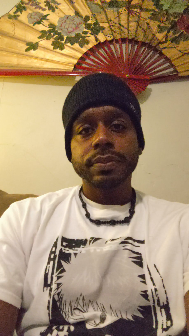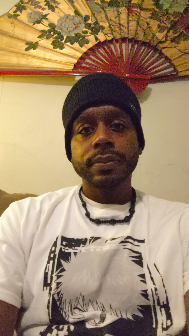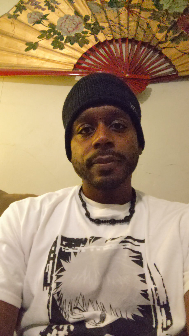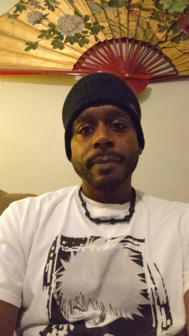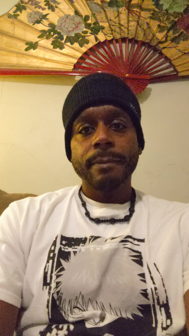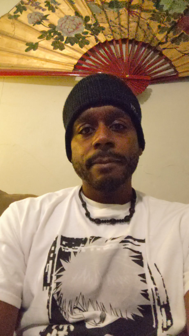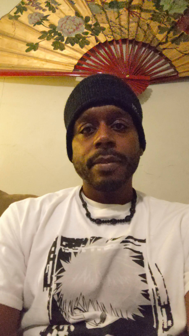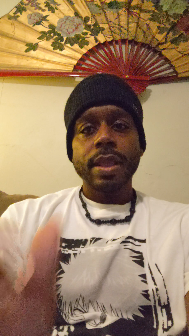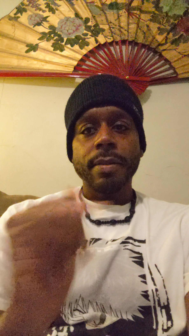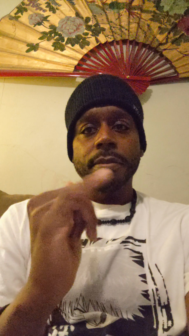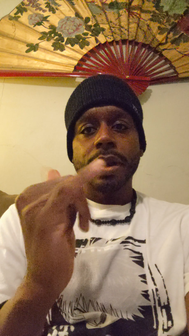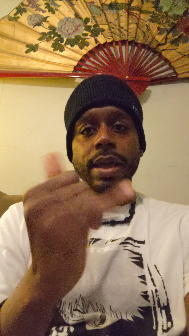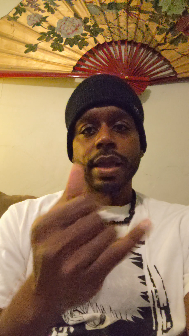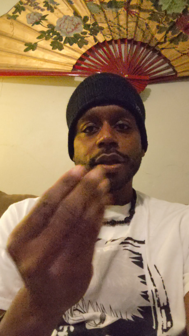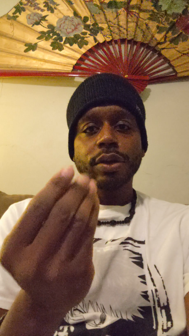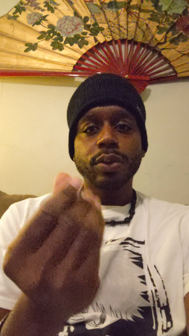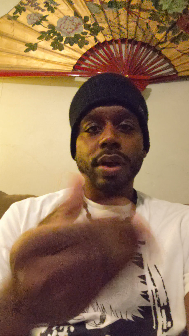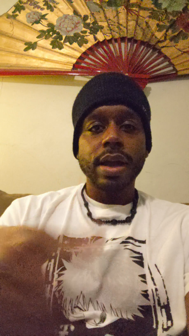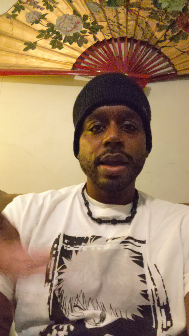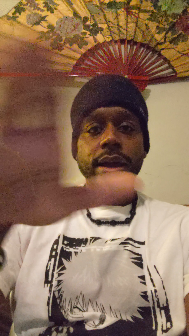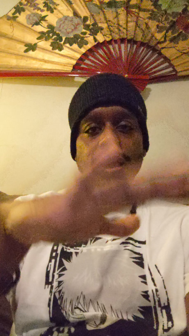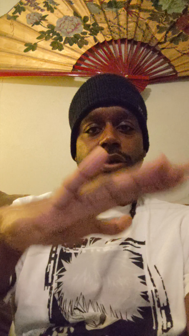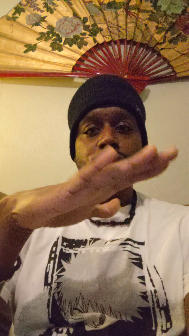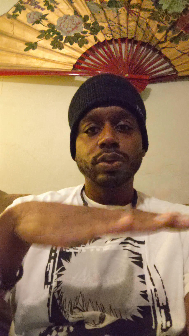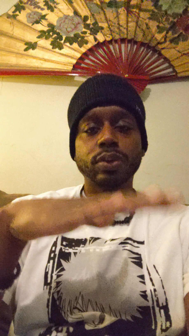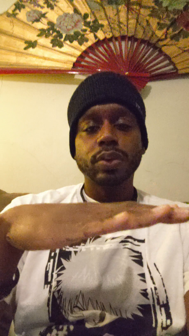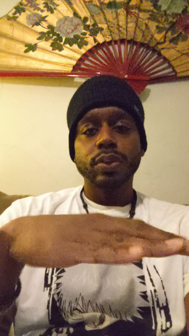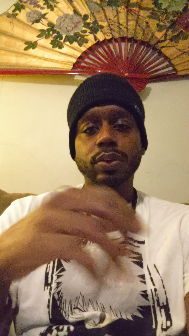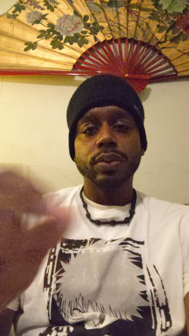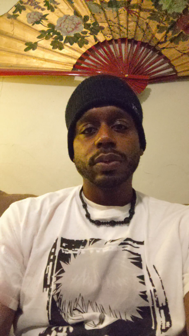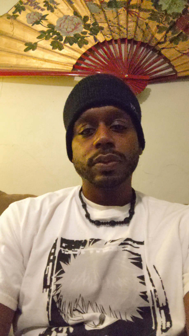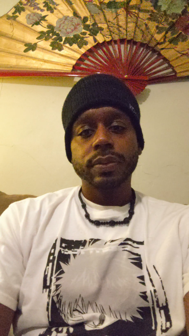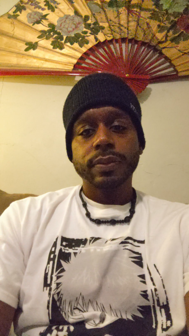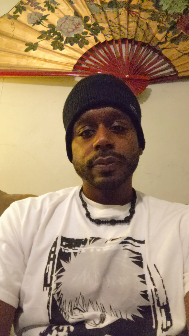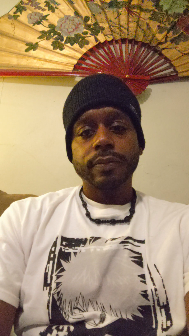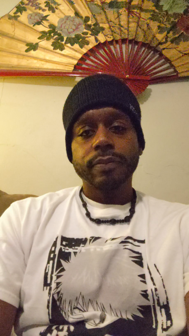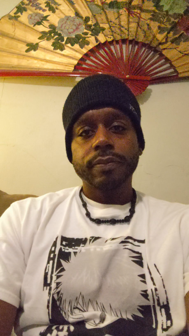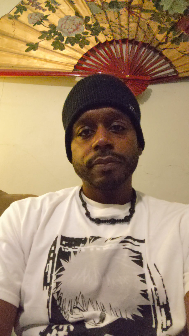playground